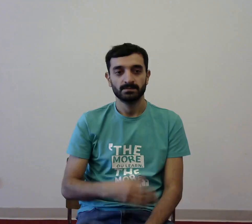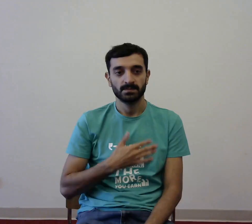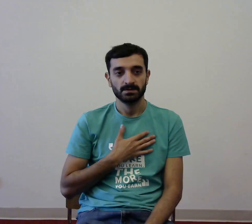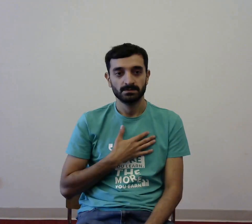mən